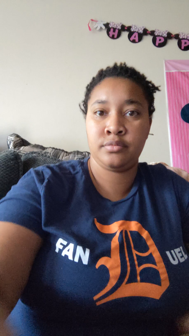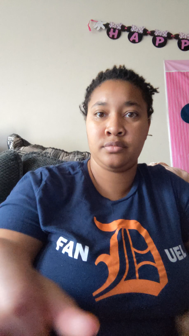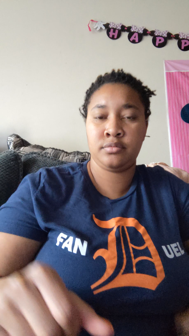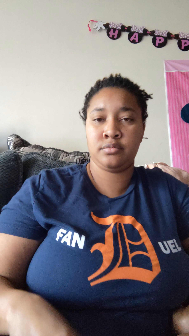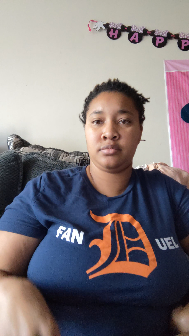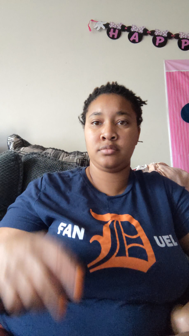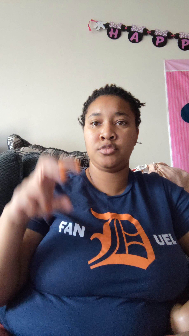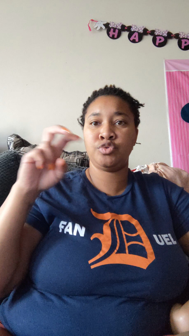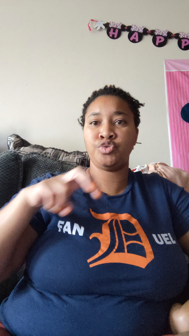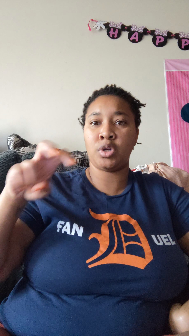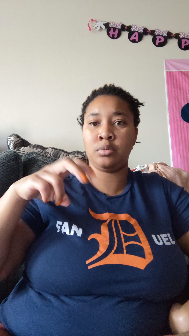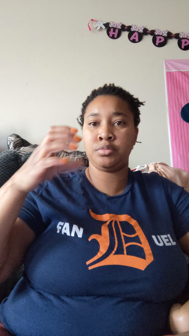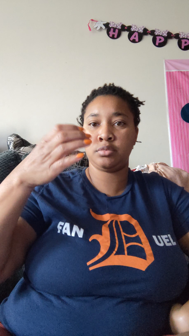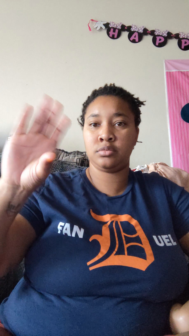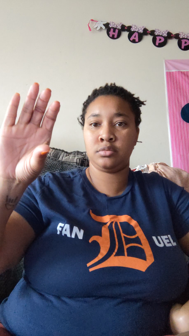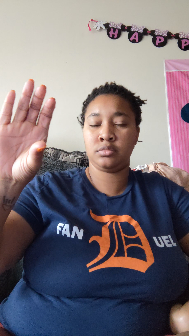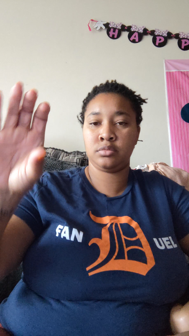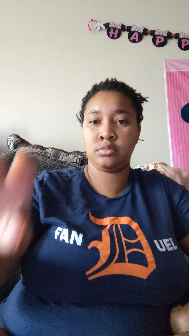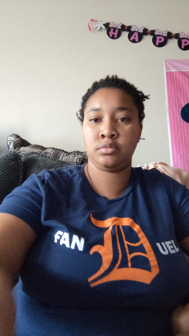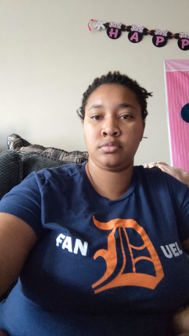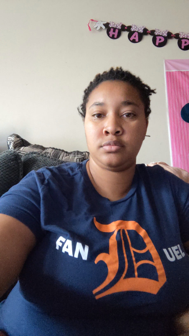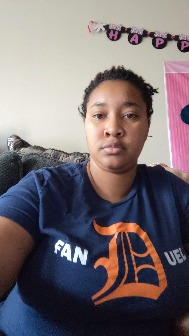potato chip